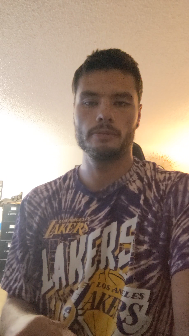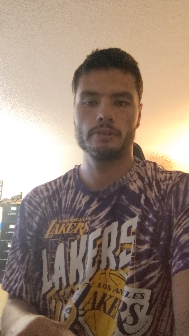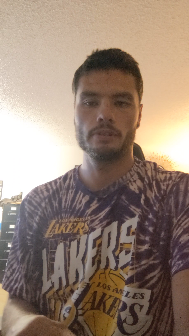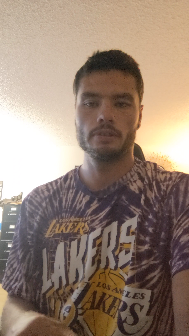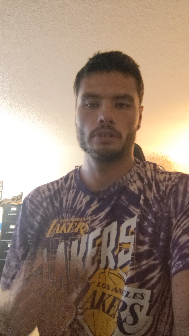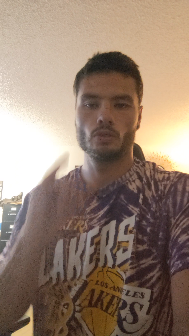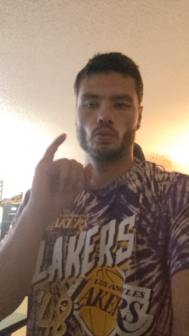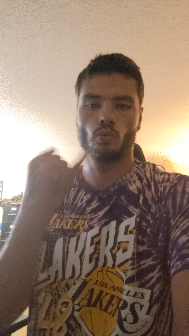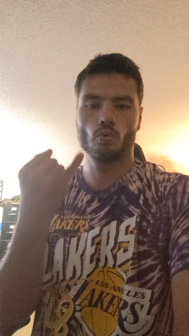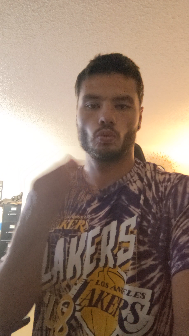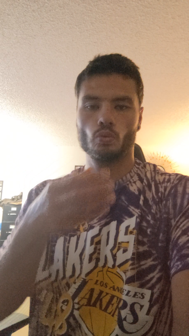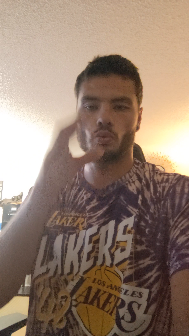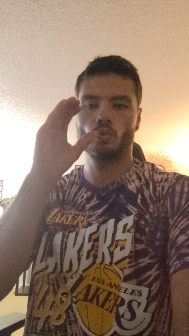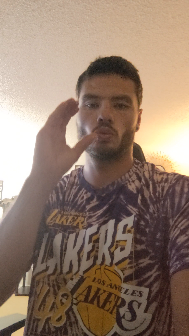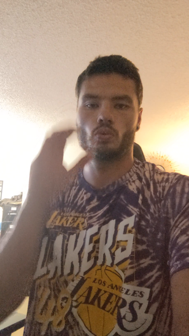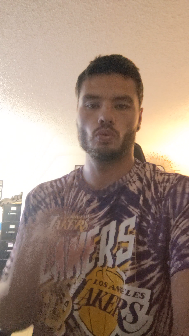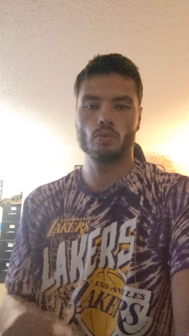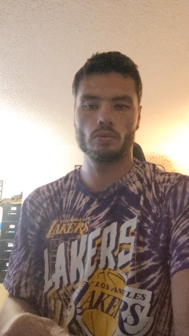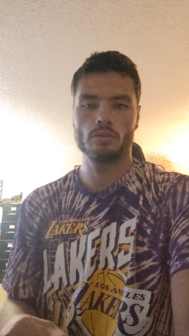juice